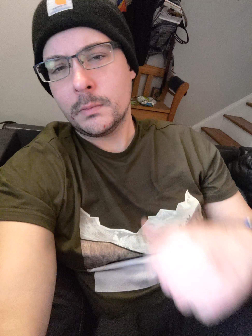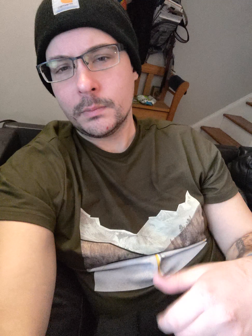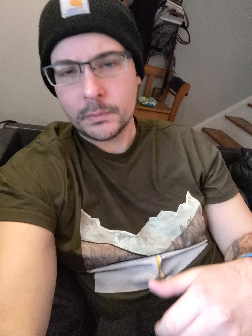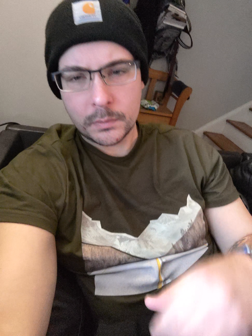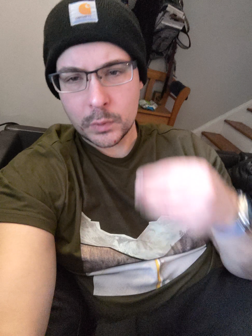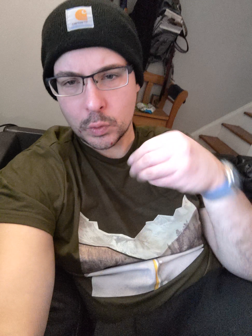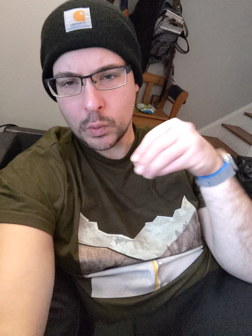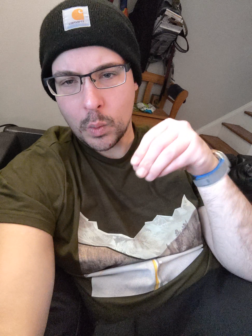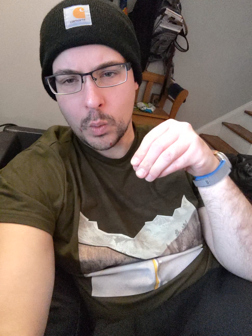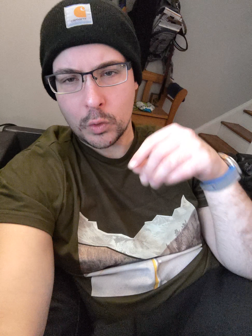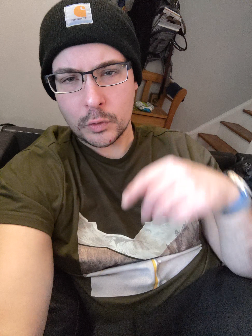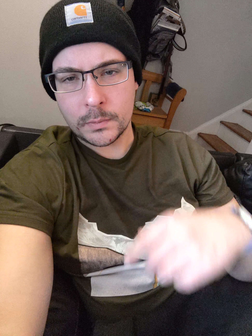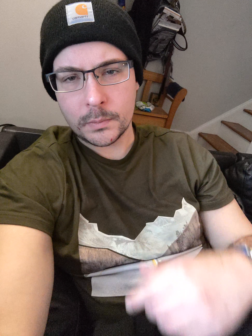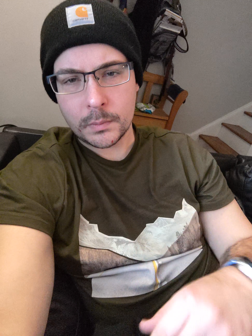store